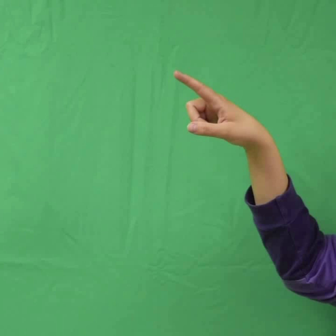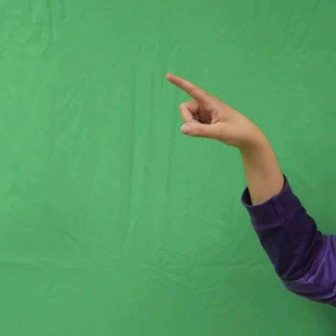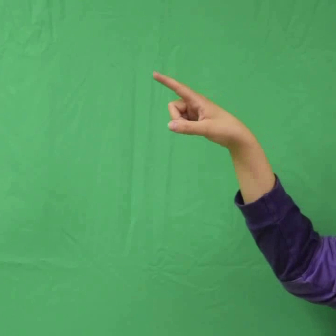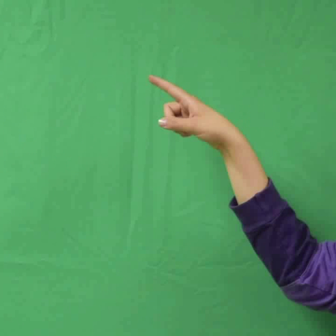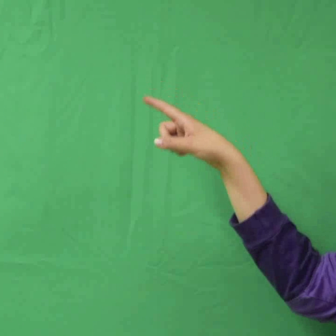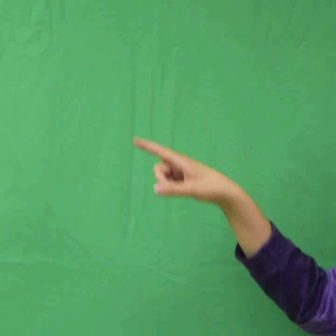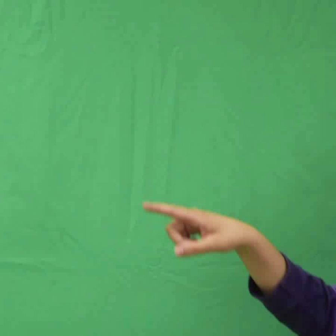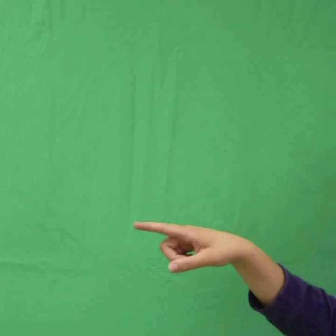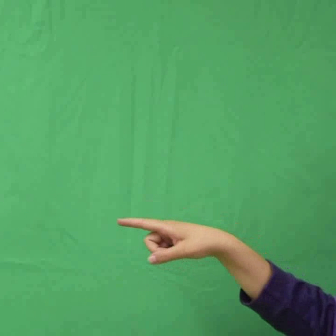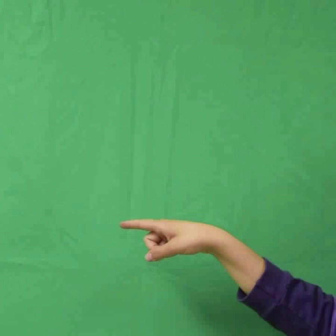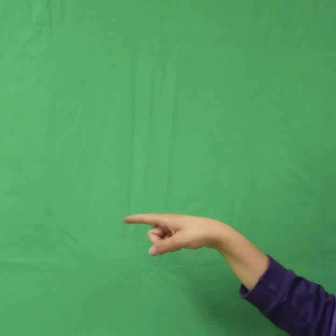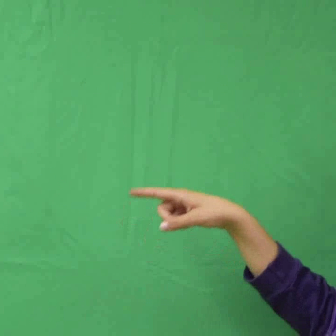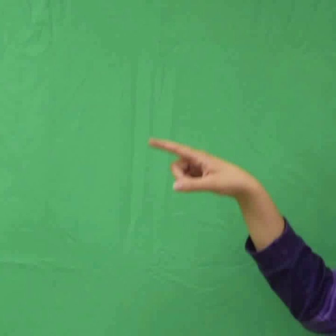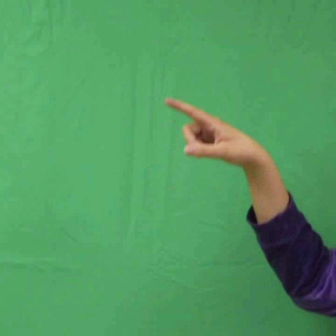Z